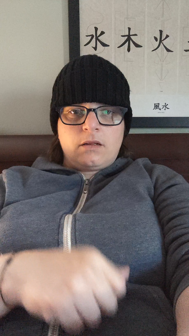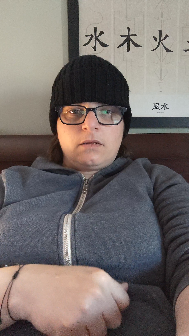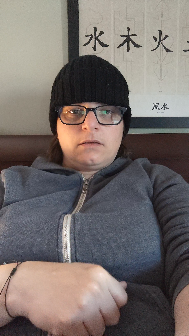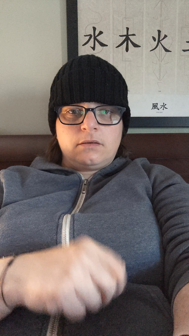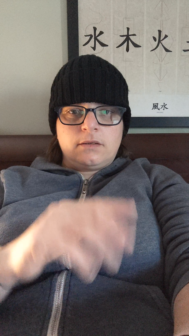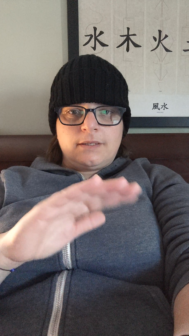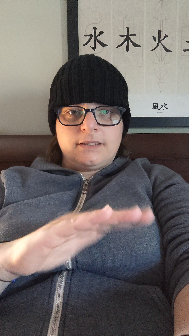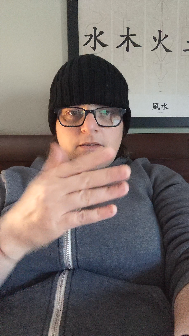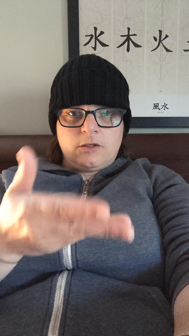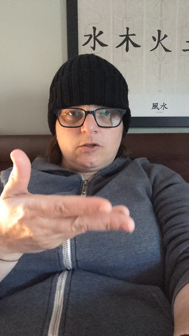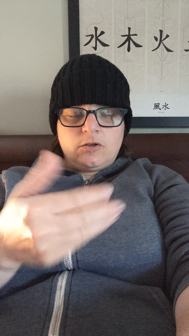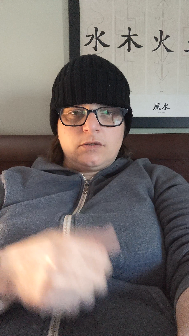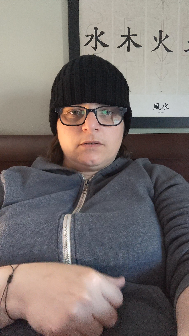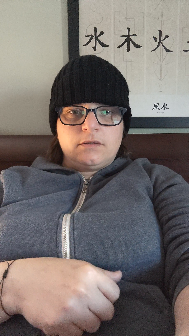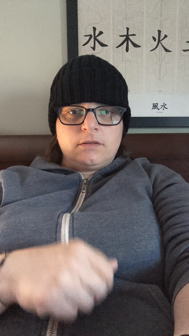kitchen